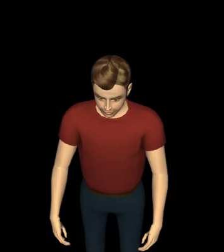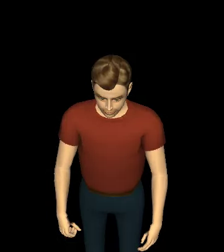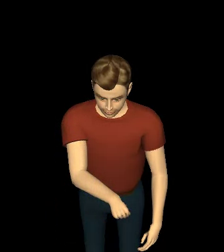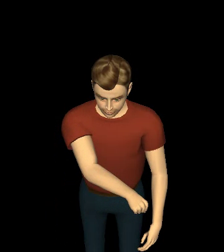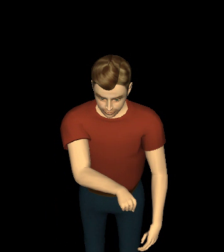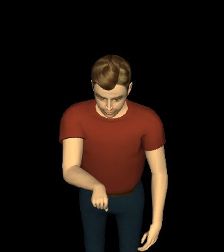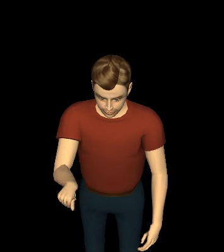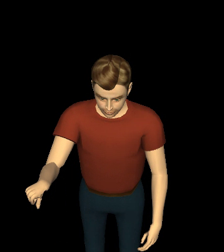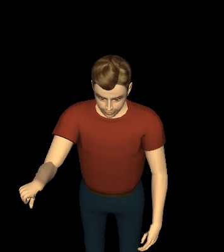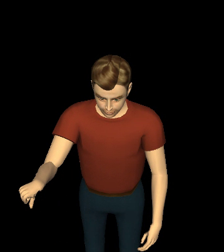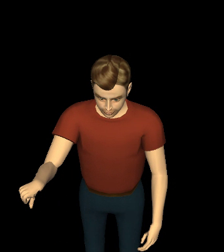يسقي